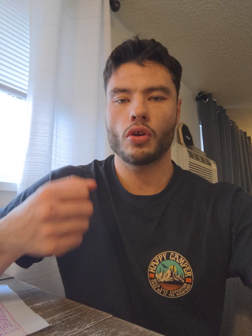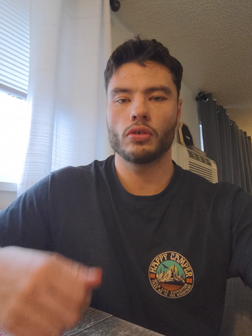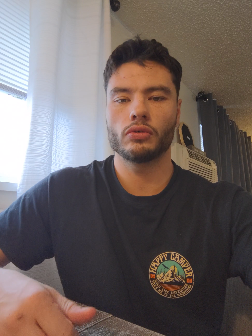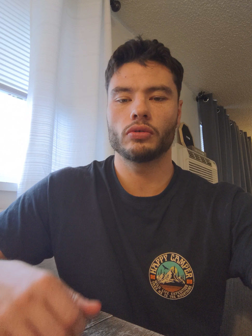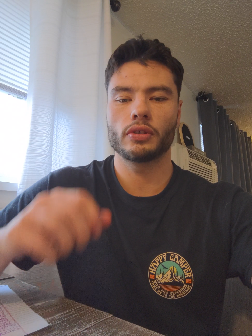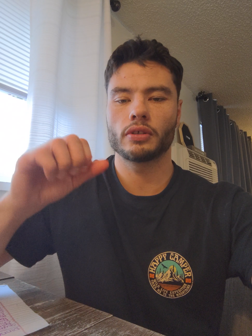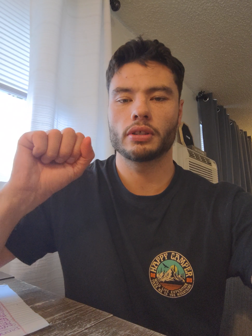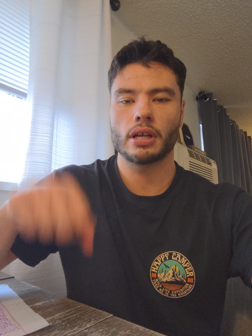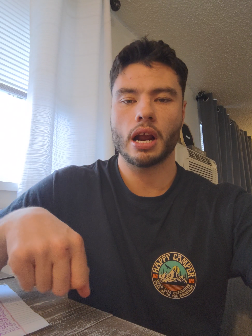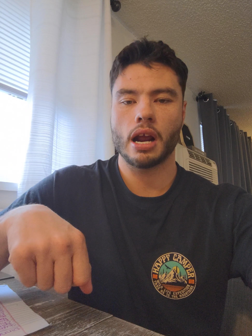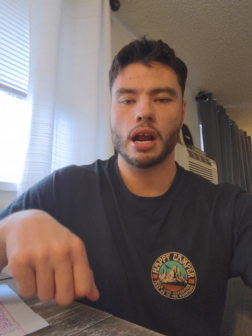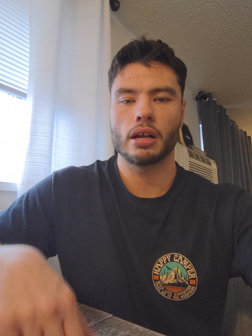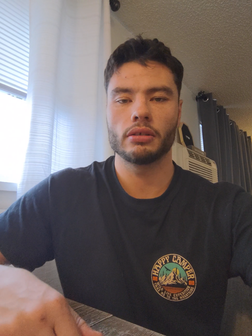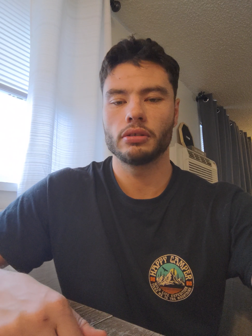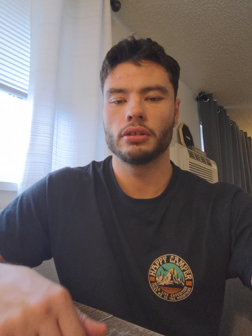can